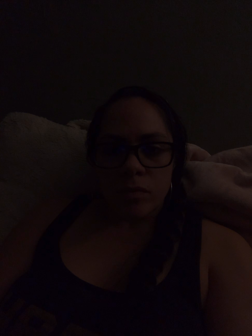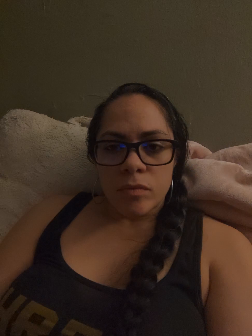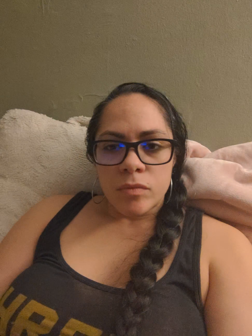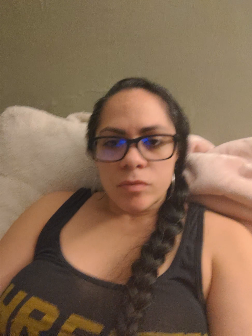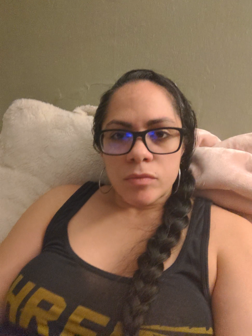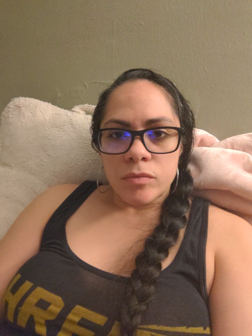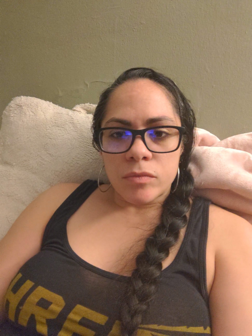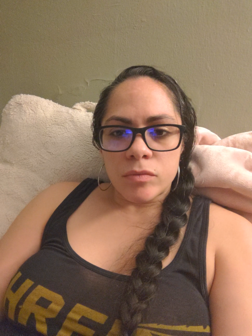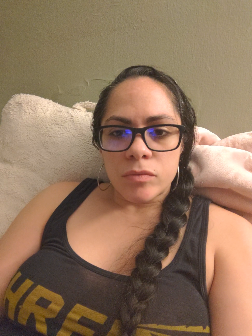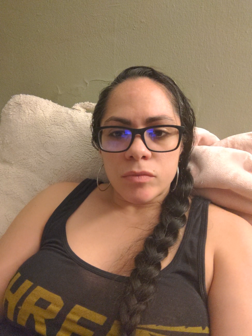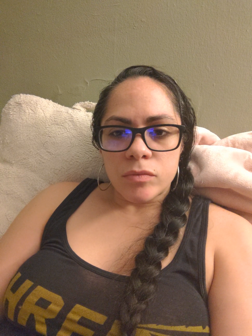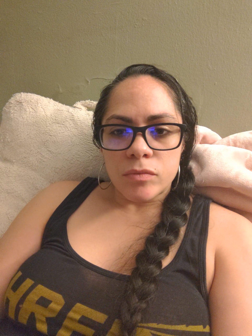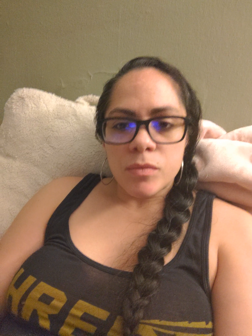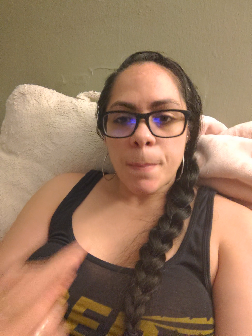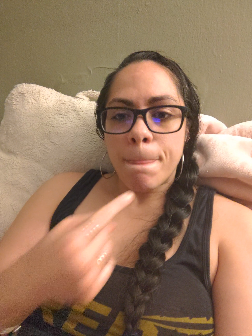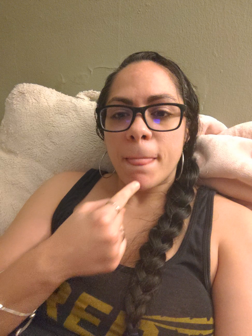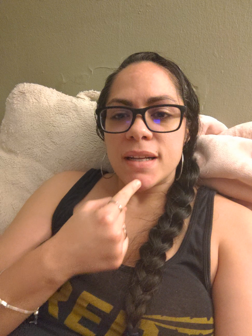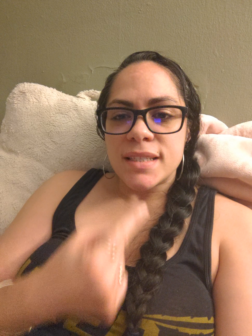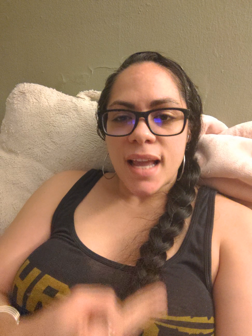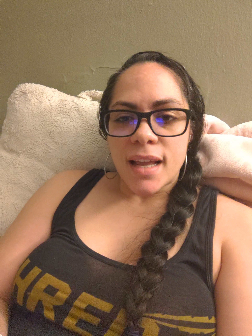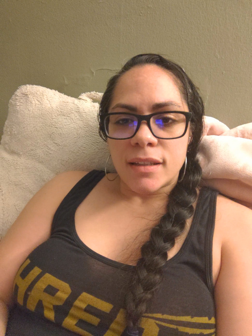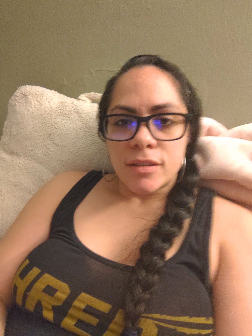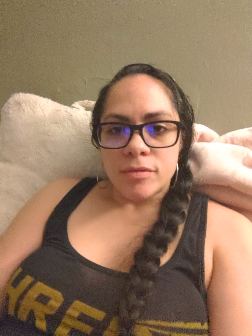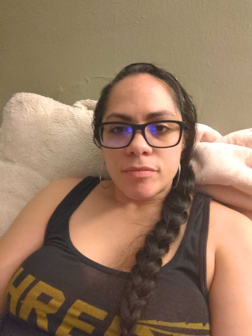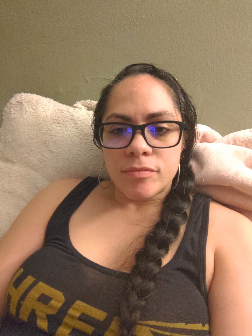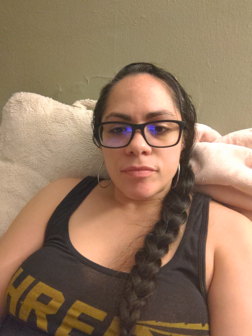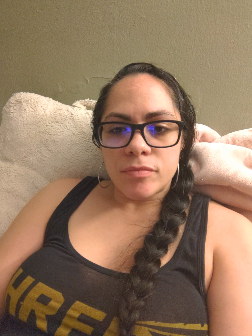say